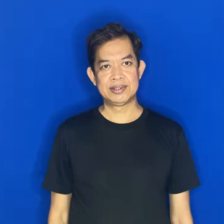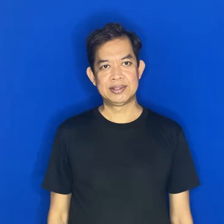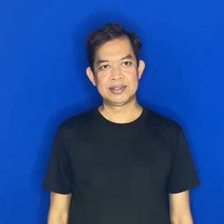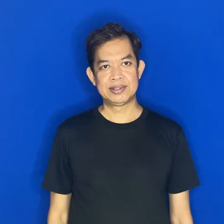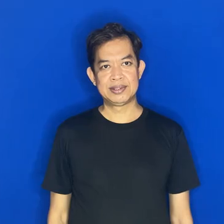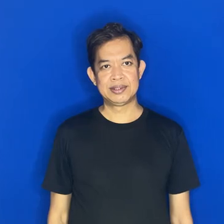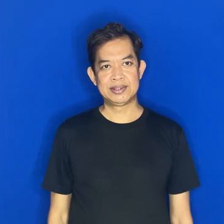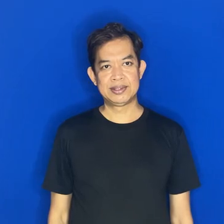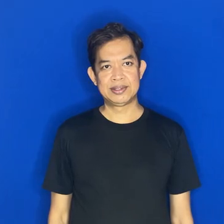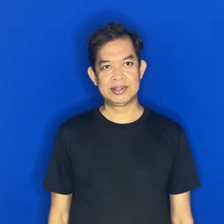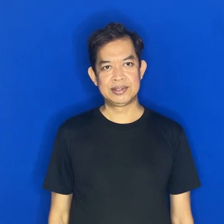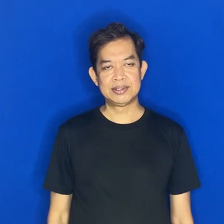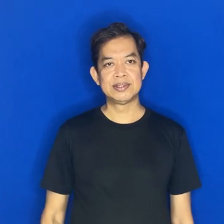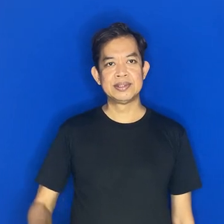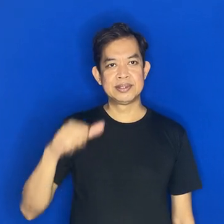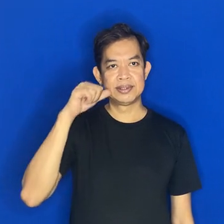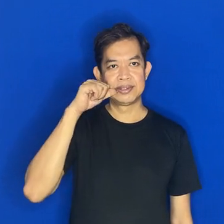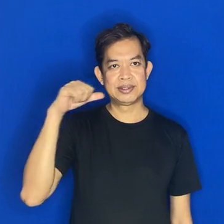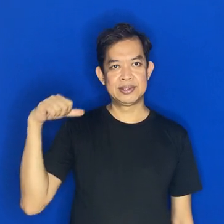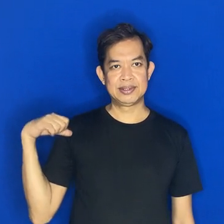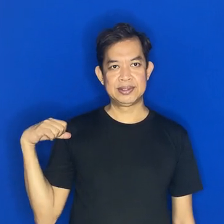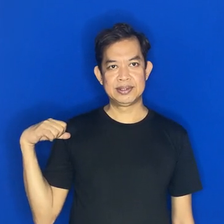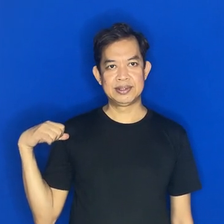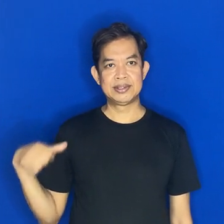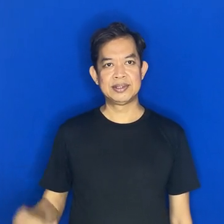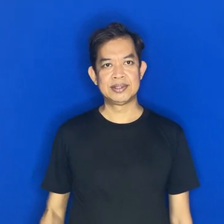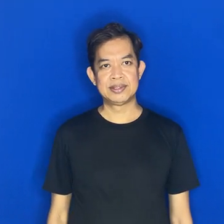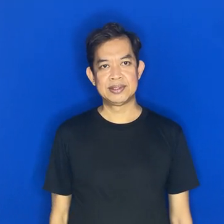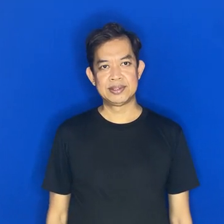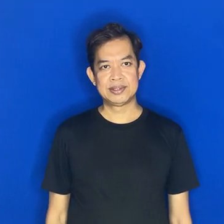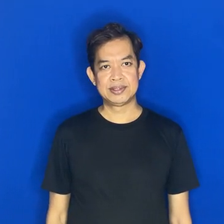yesterday